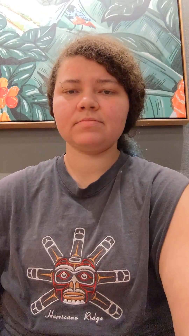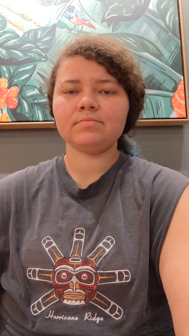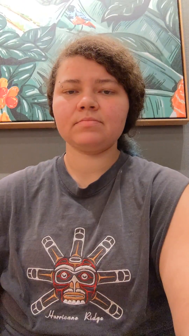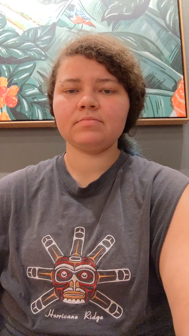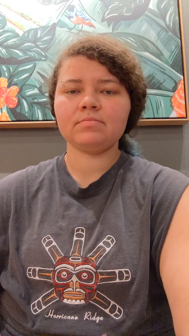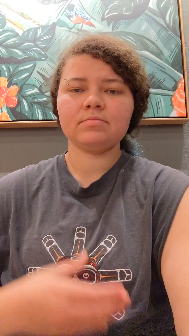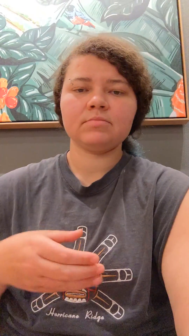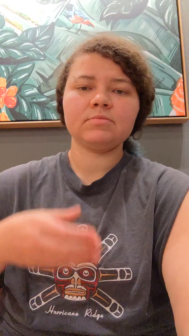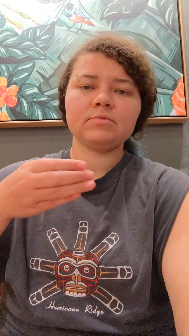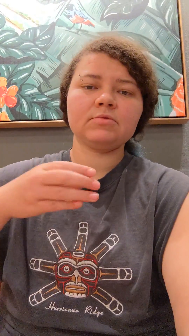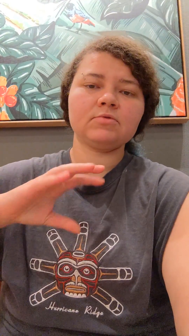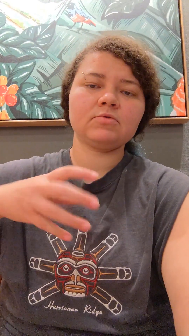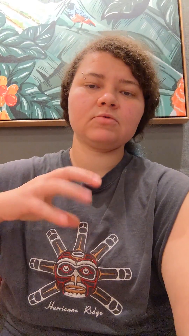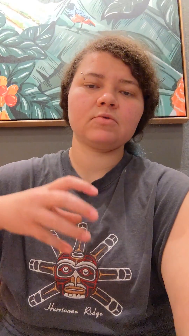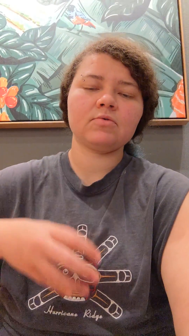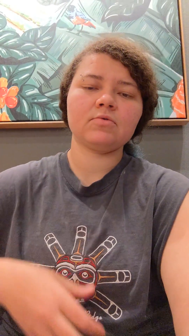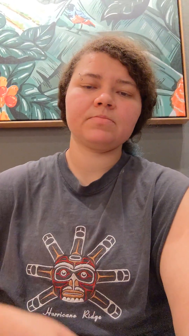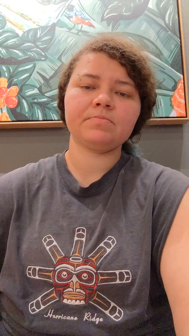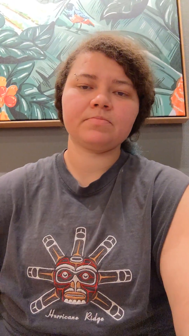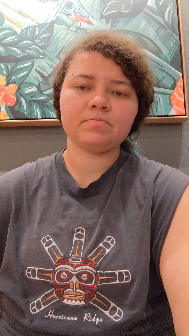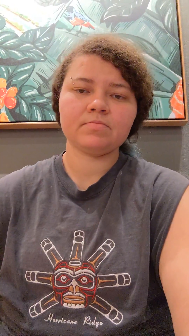jar